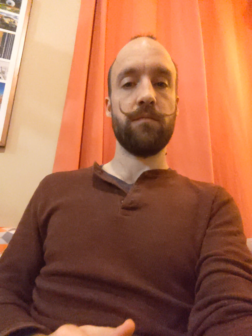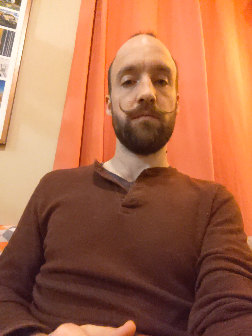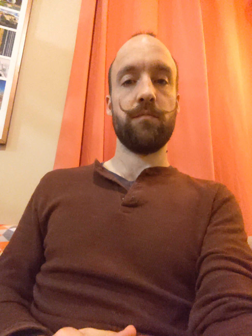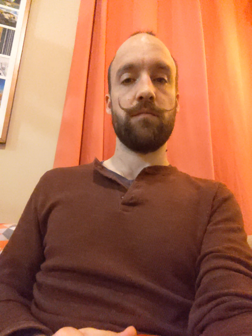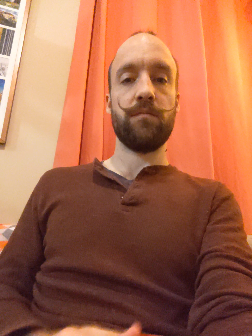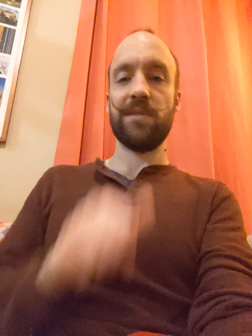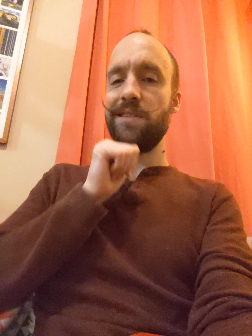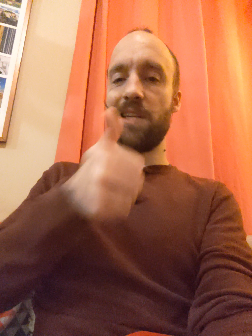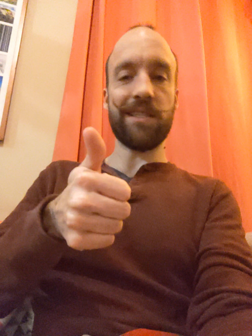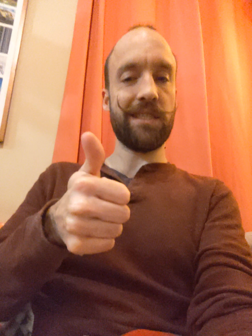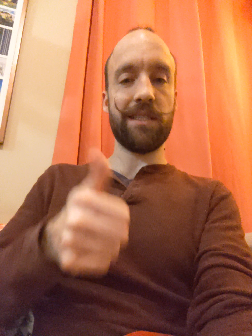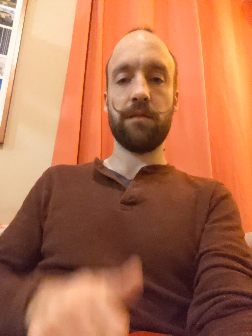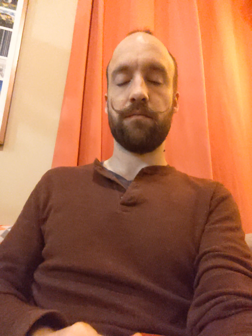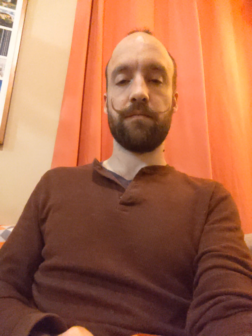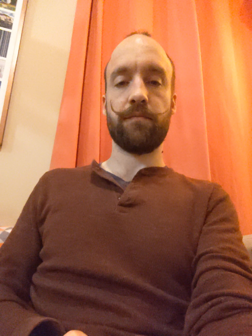not